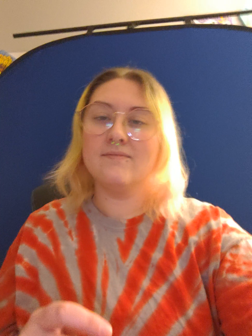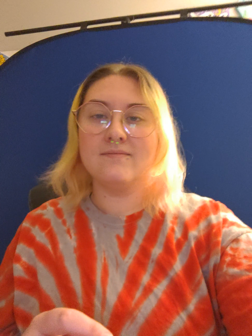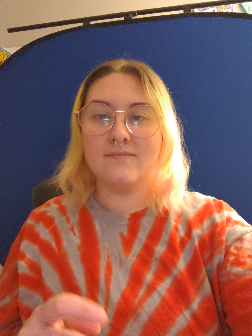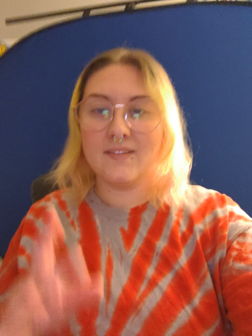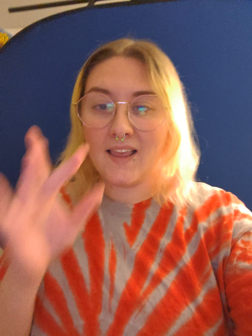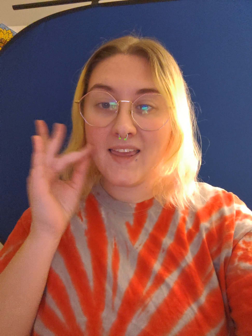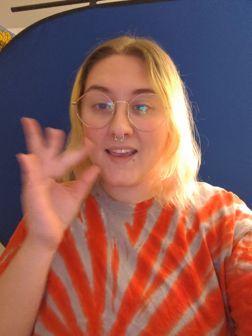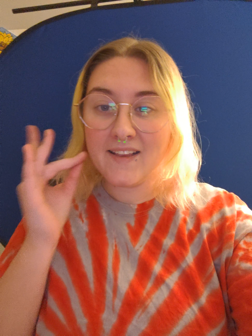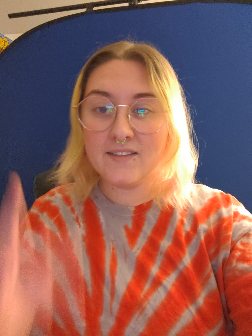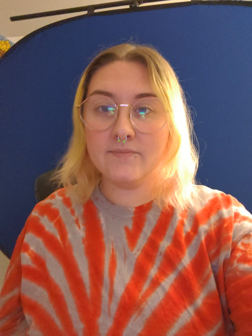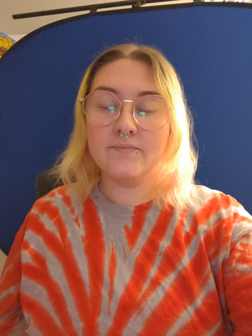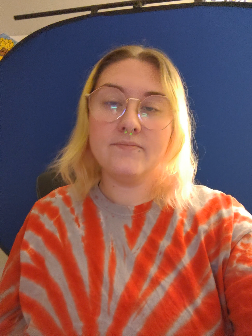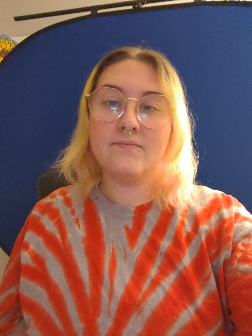kitty